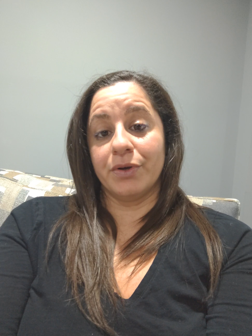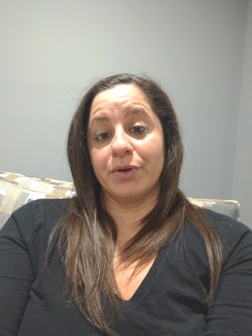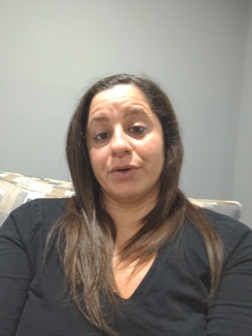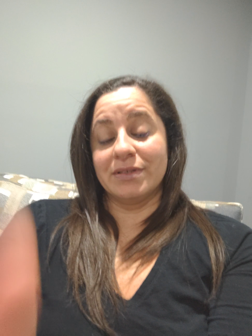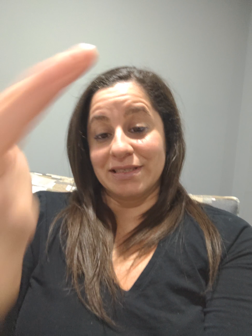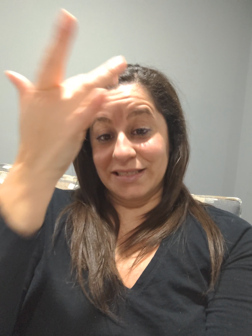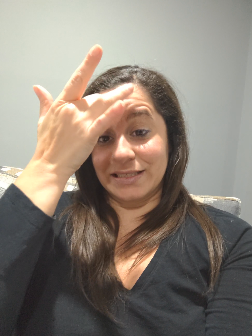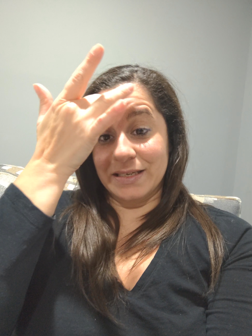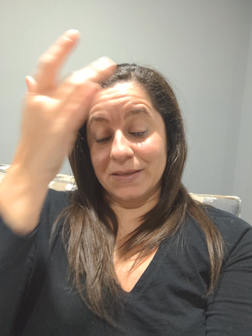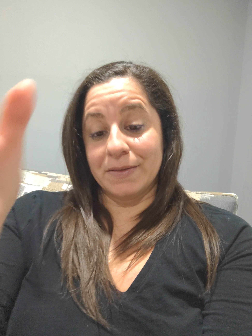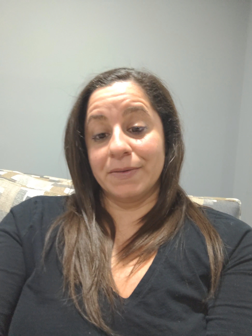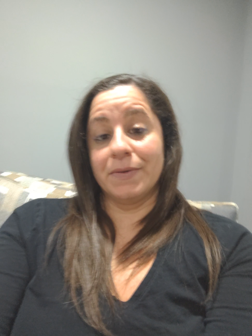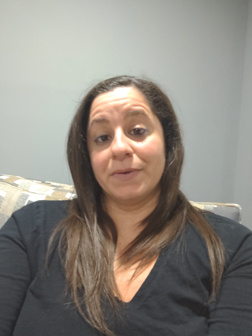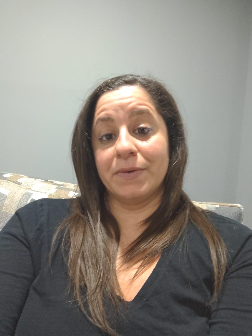sick